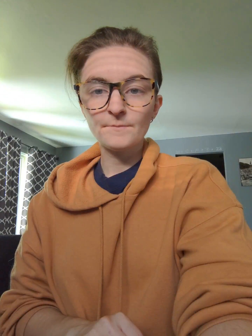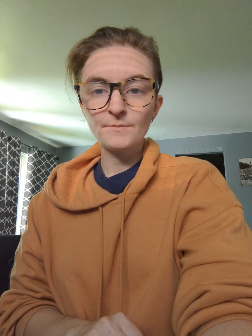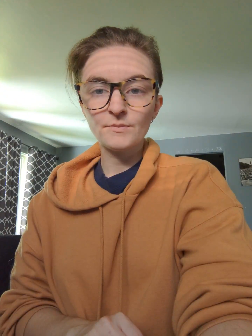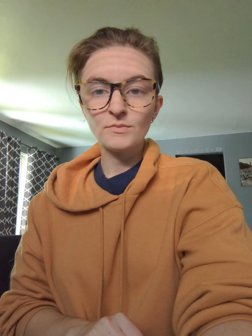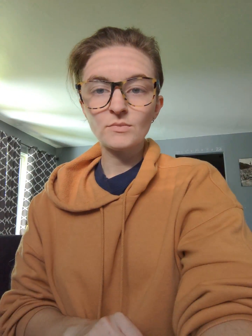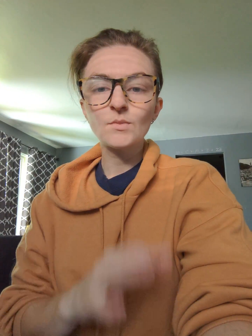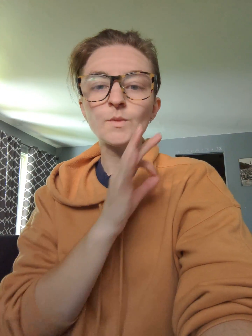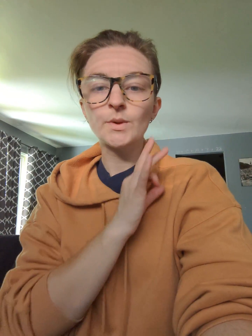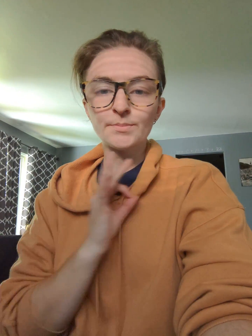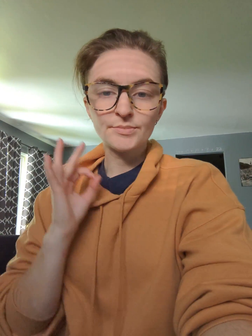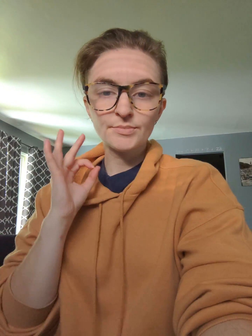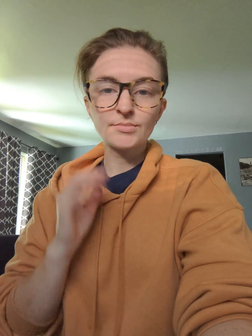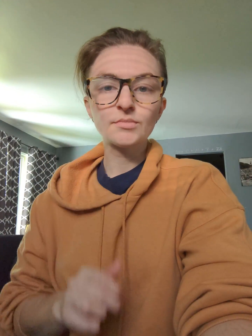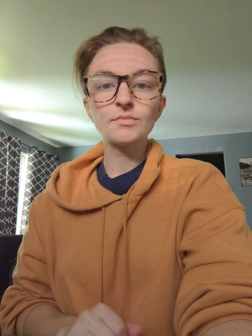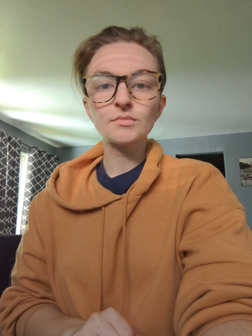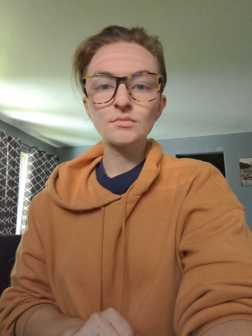beads